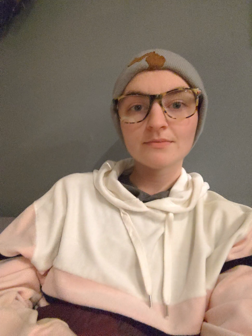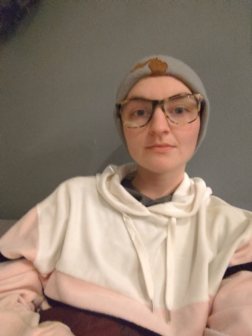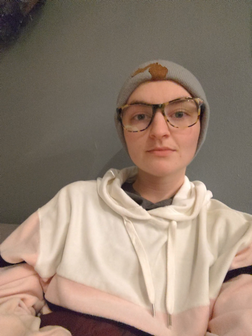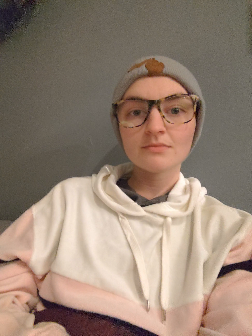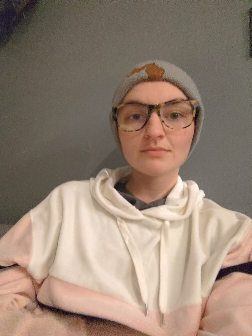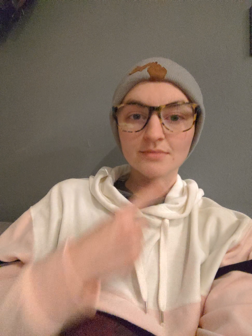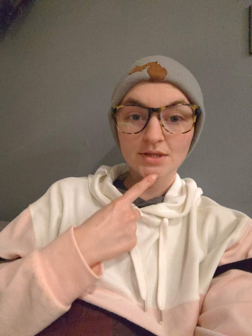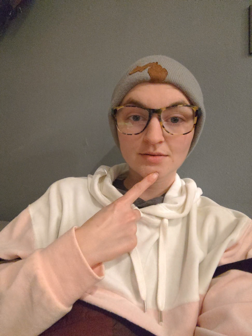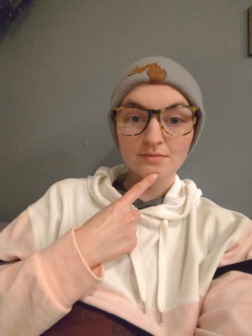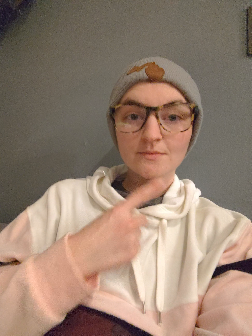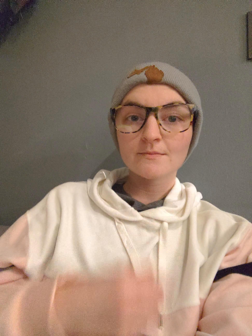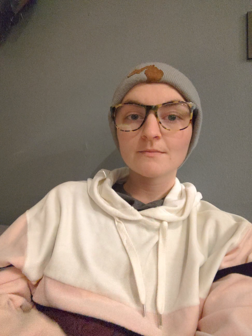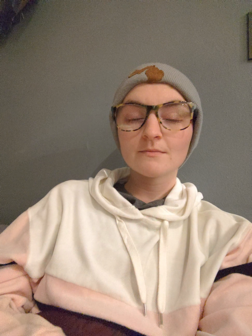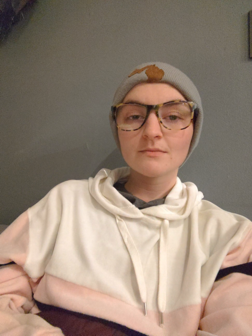say